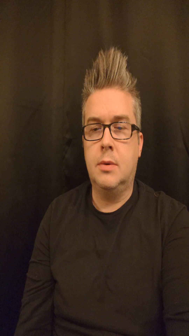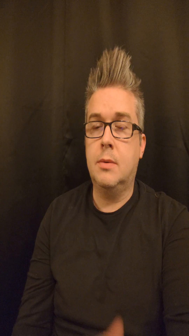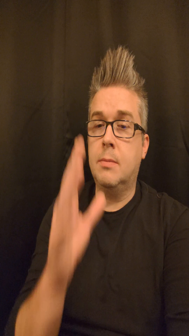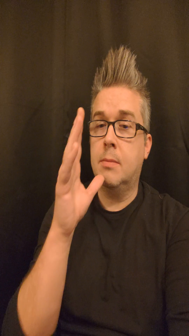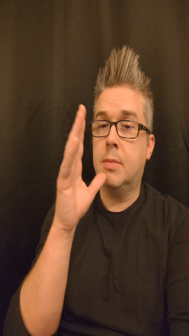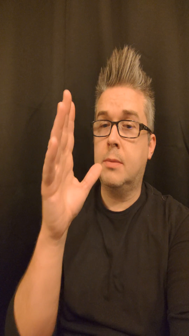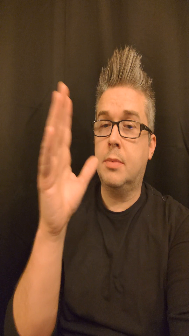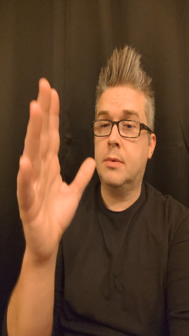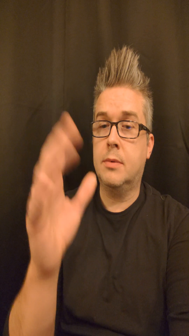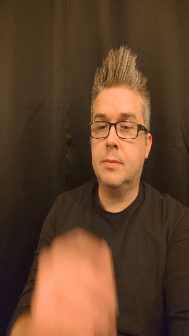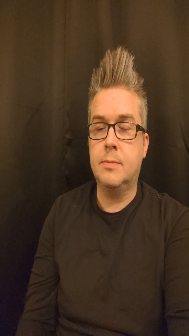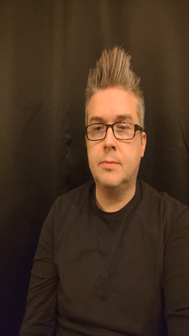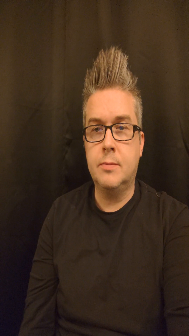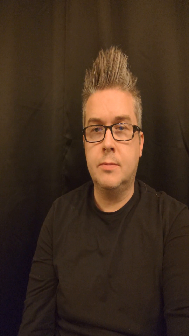grandma